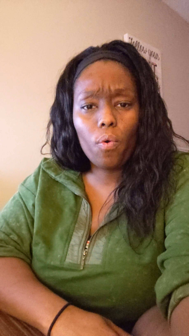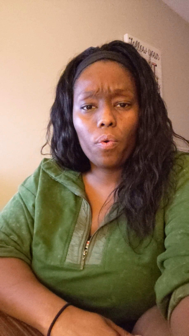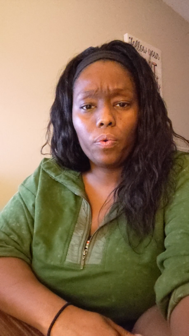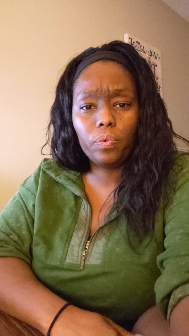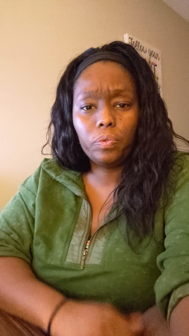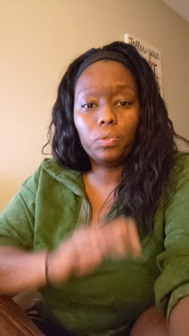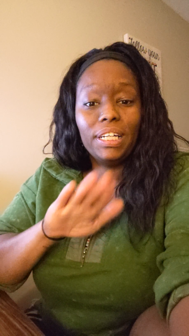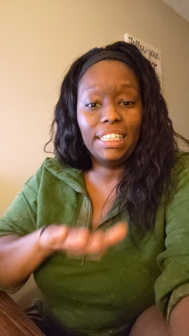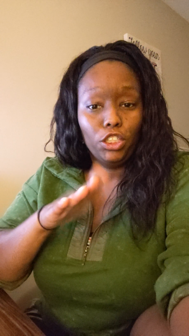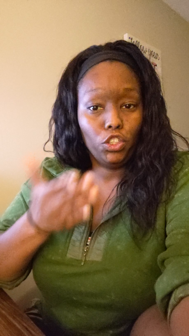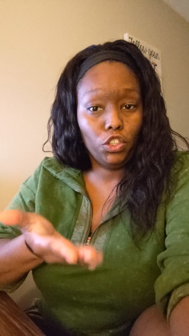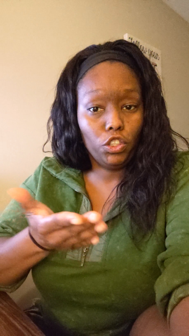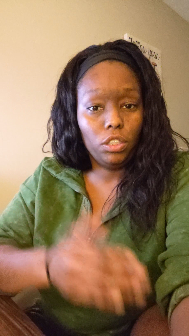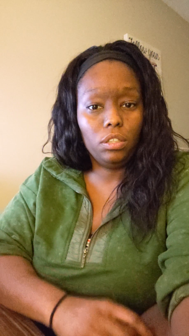kitchen